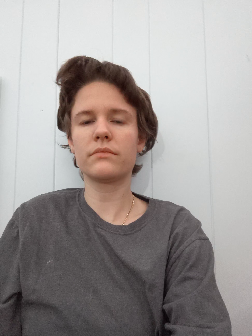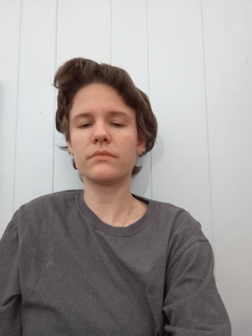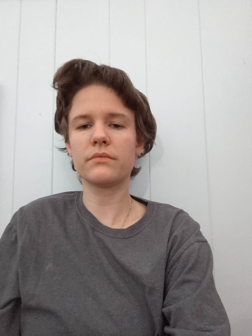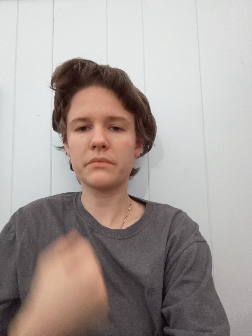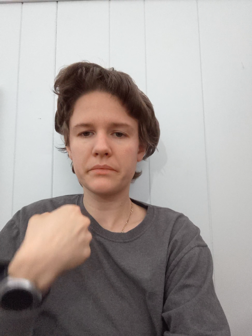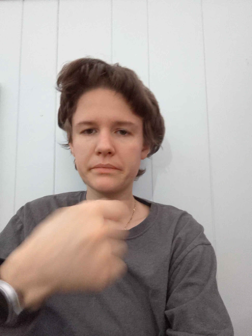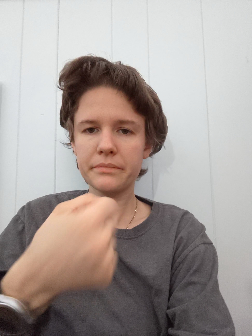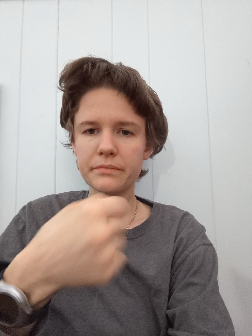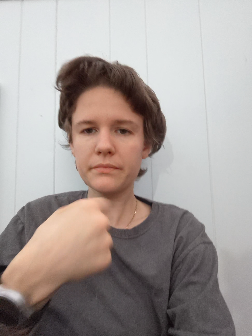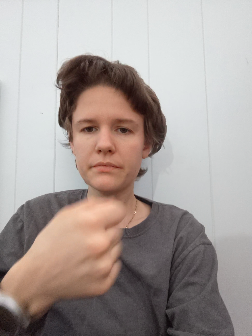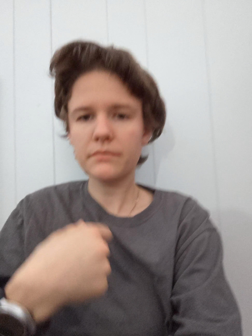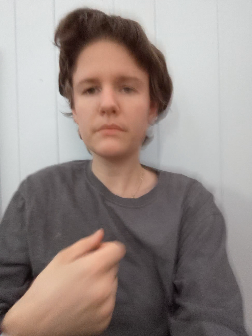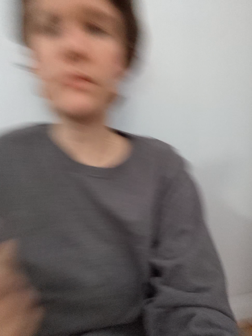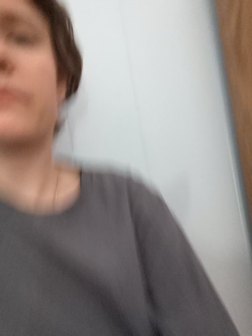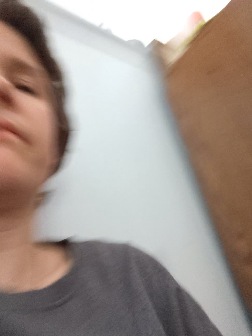make